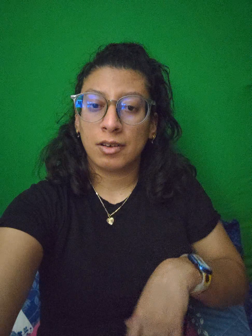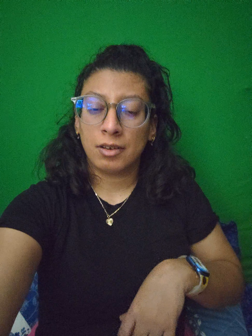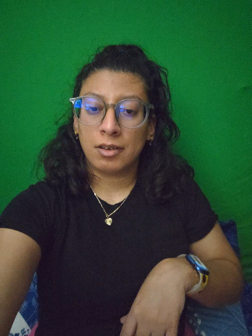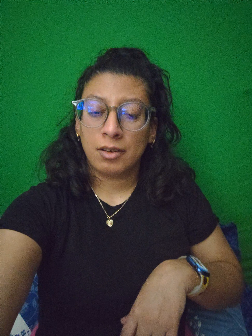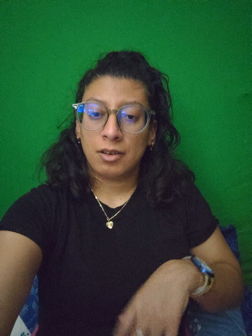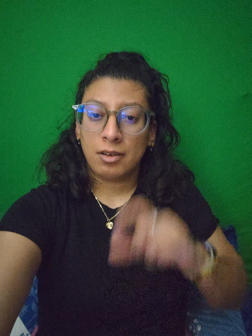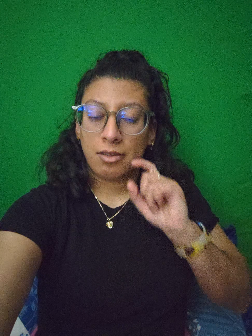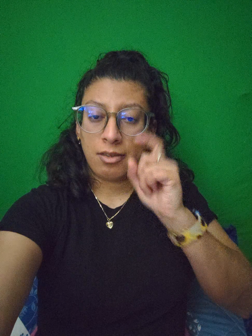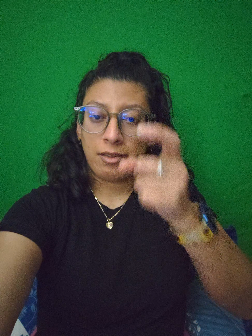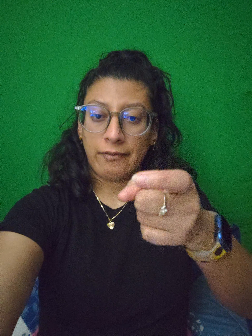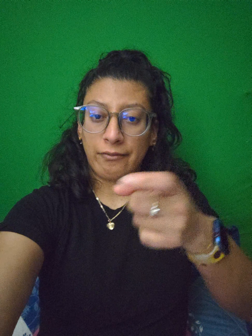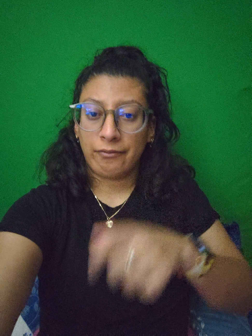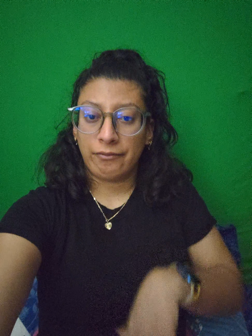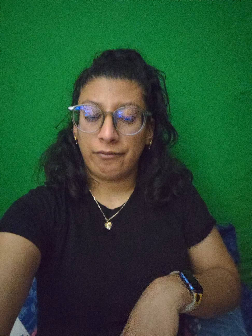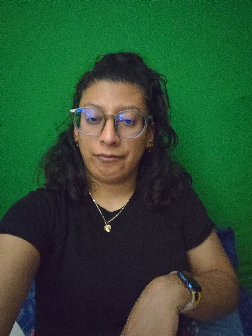give